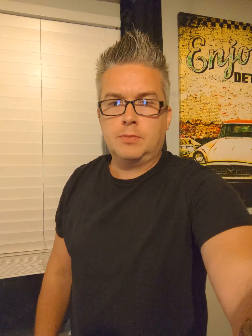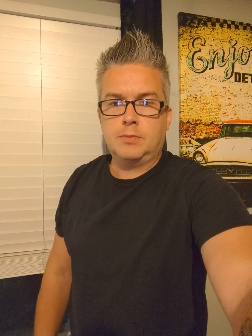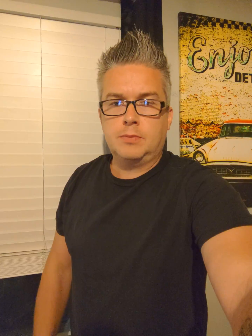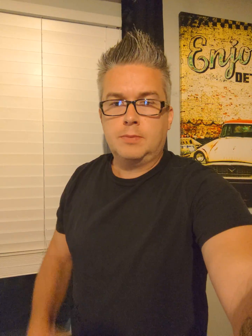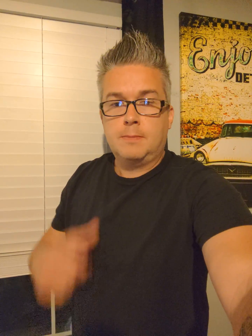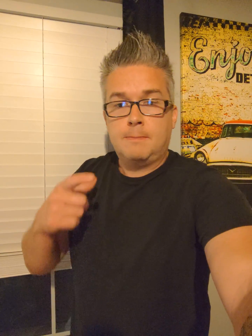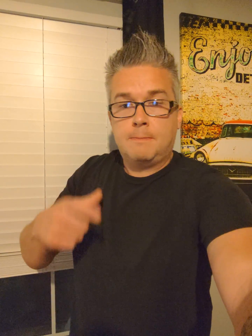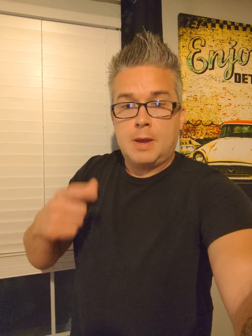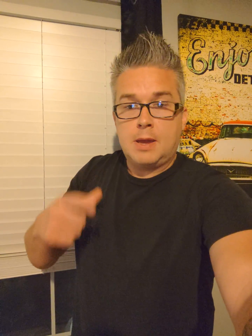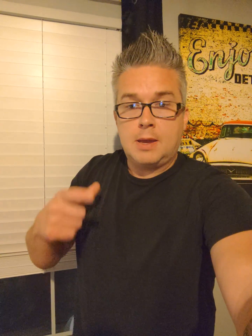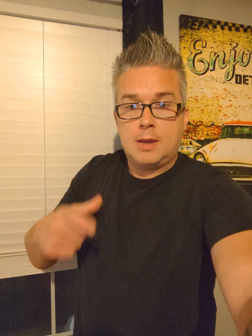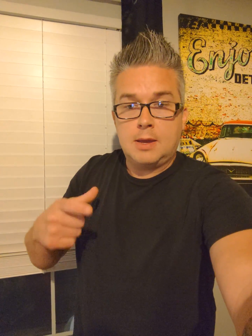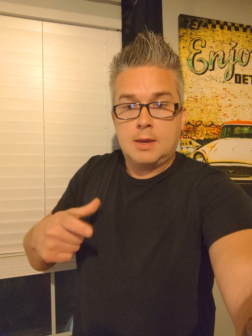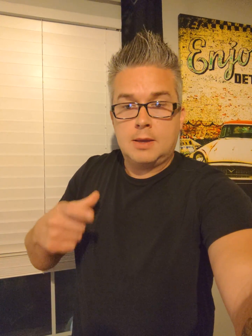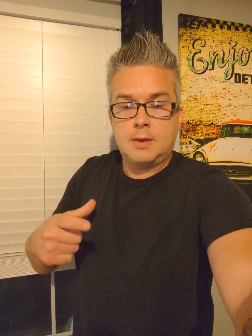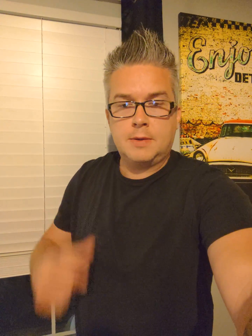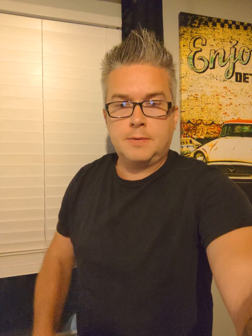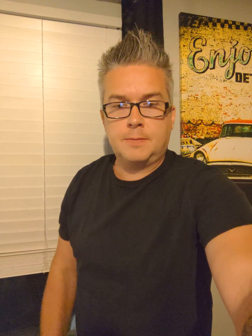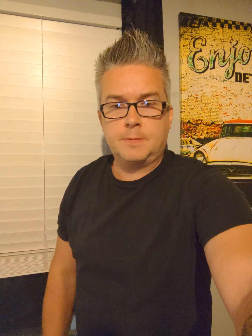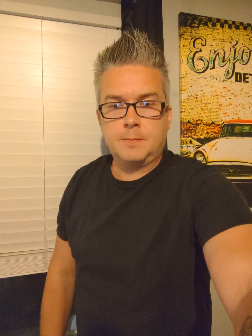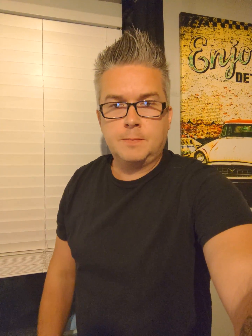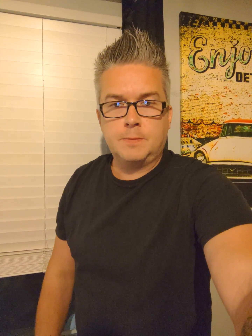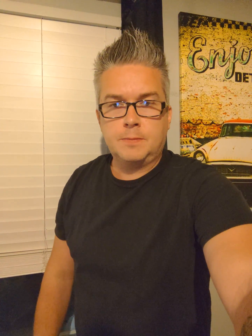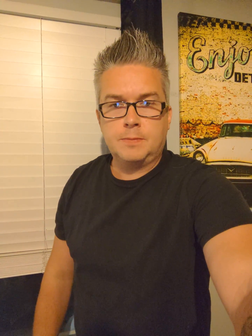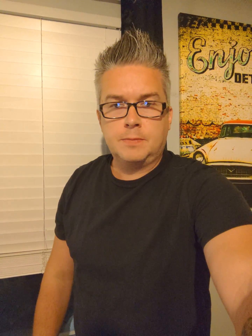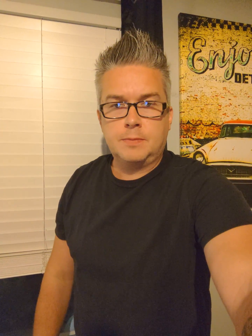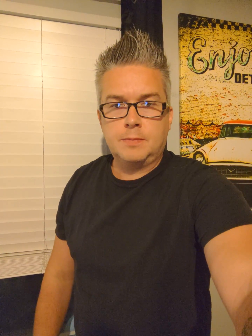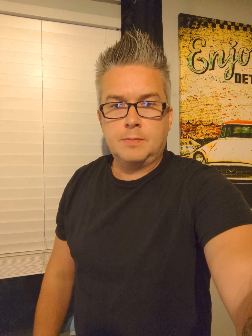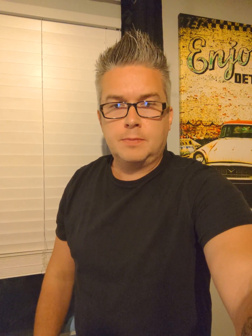plate